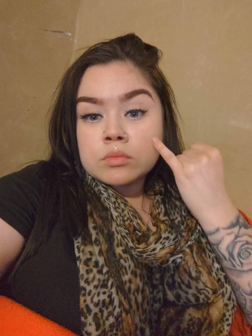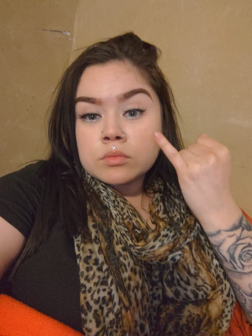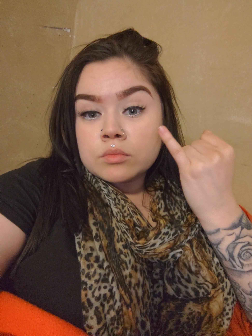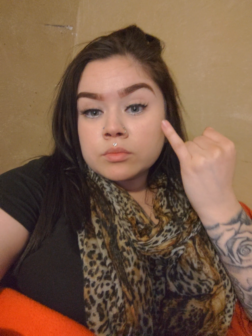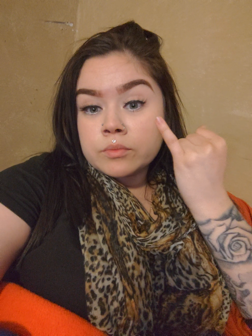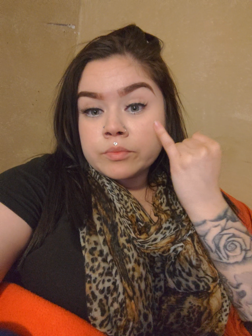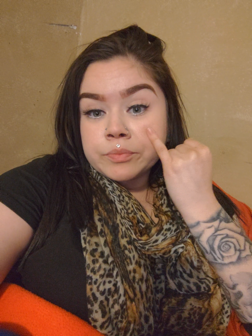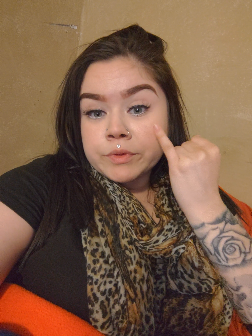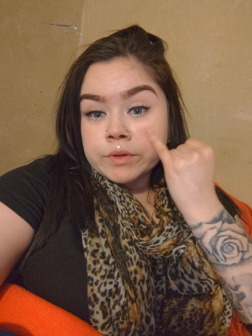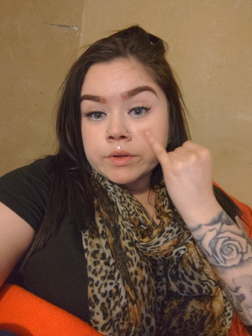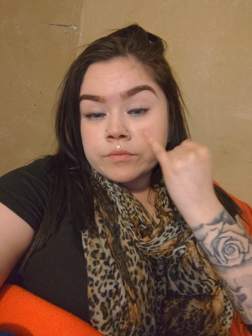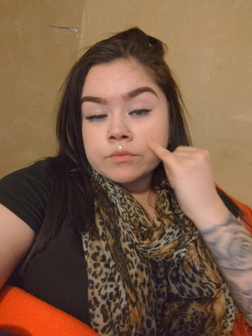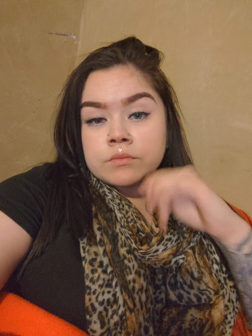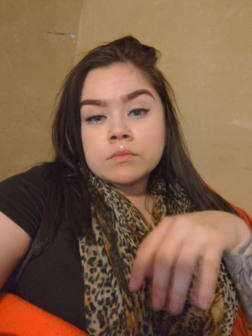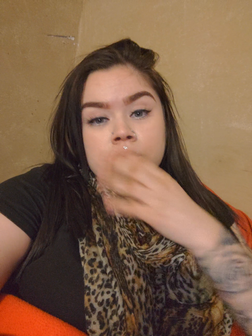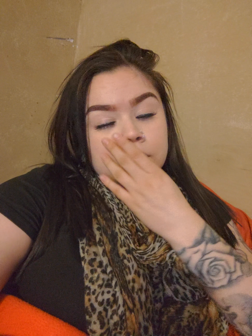if